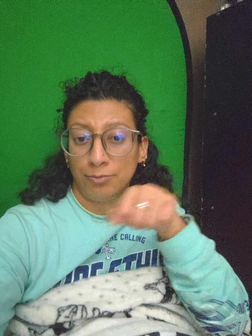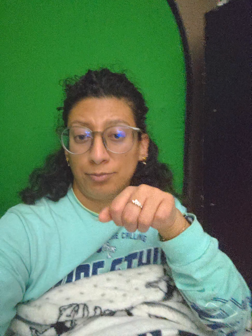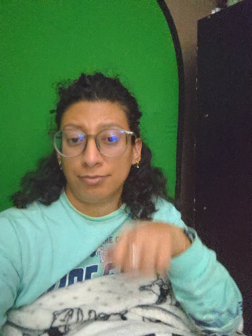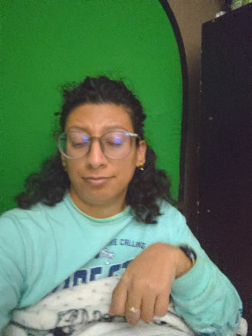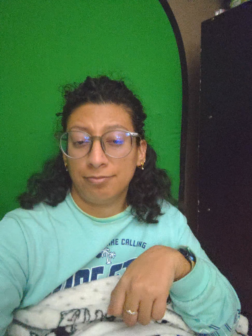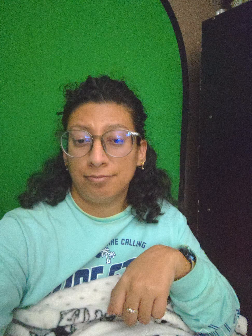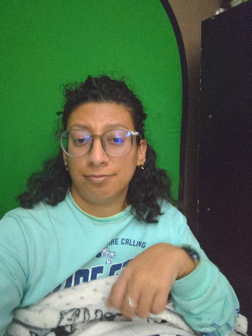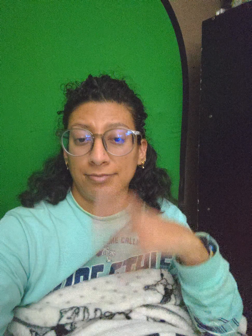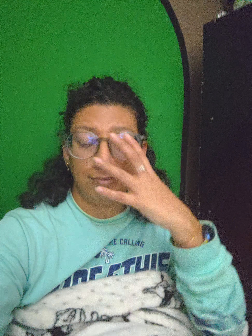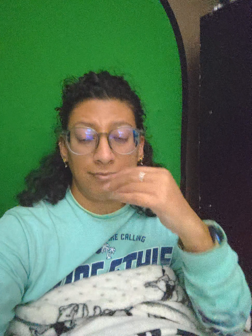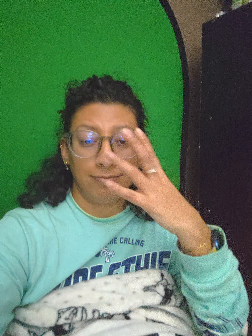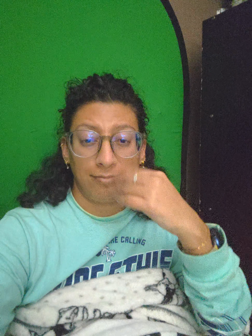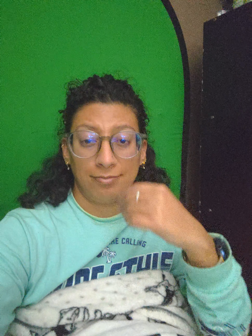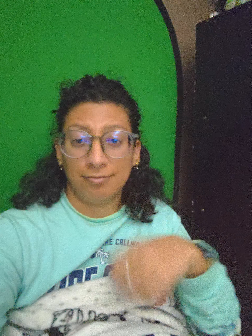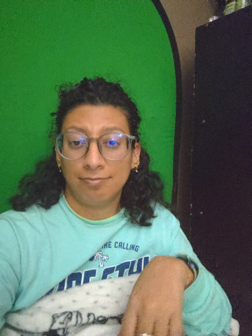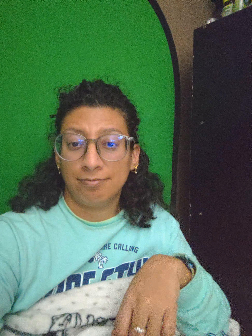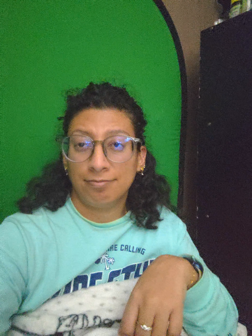sleepy